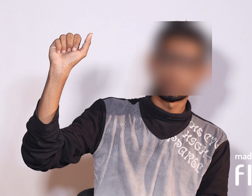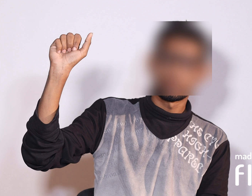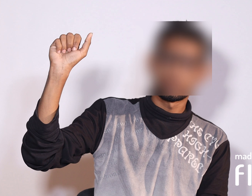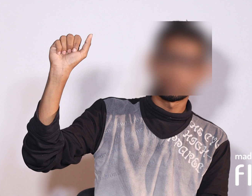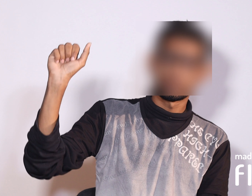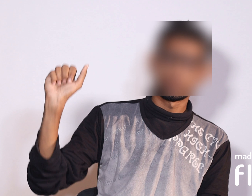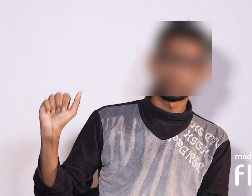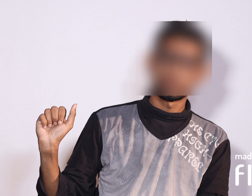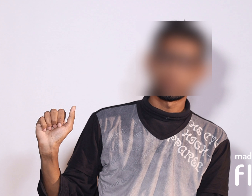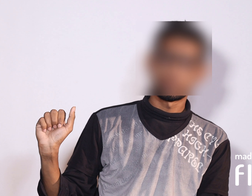آ